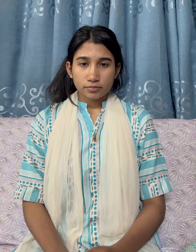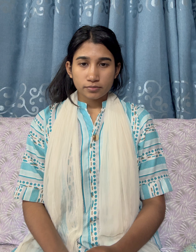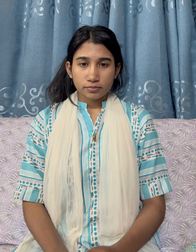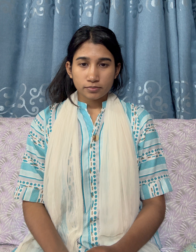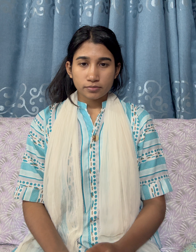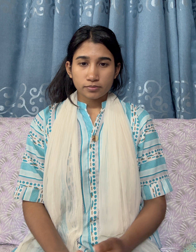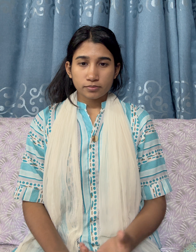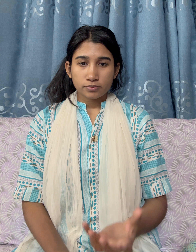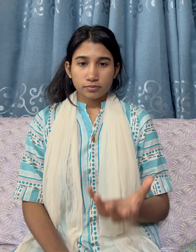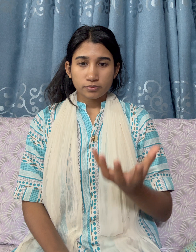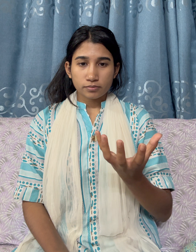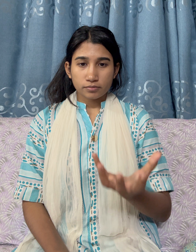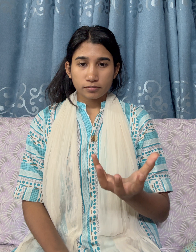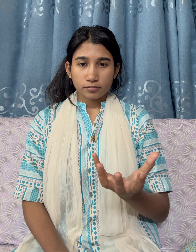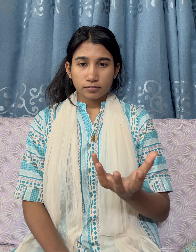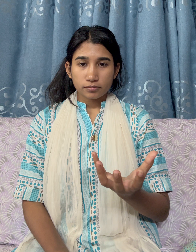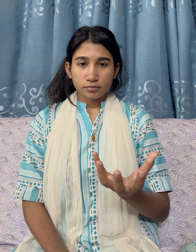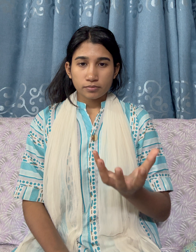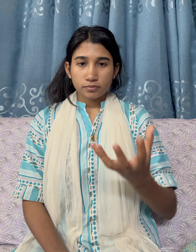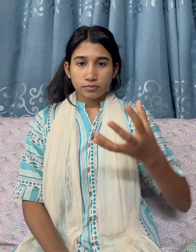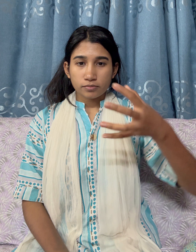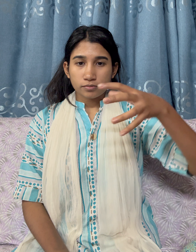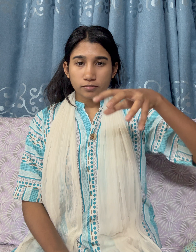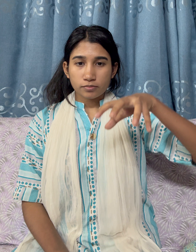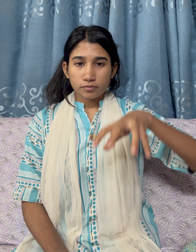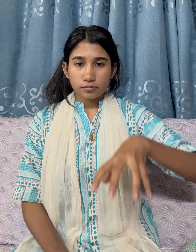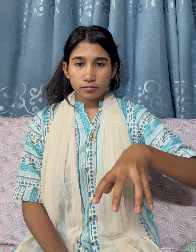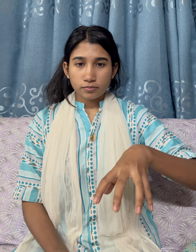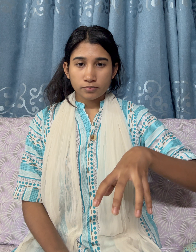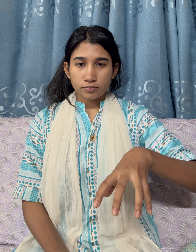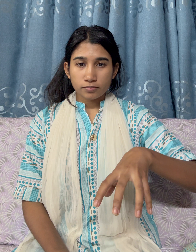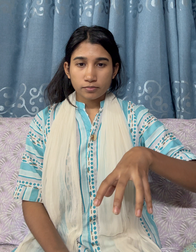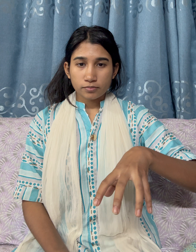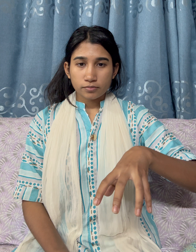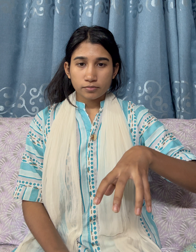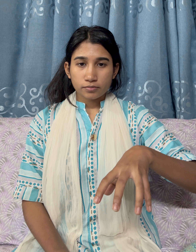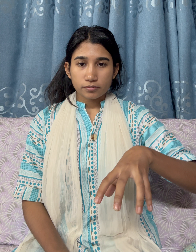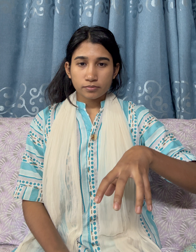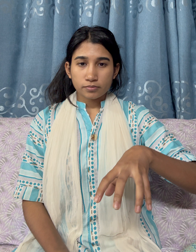বাংলাদেশ